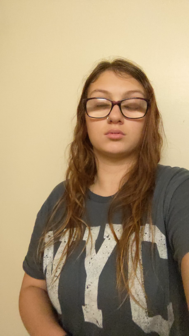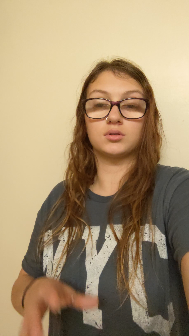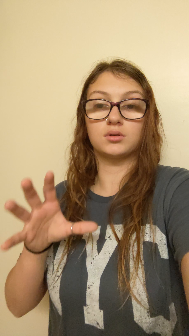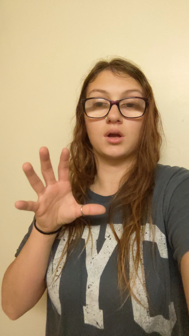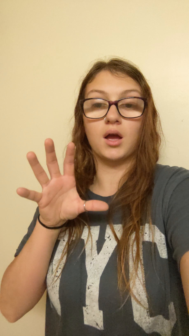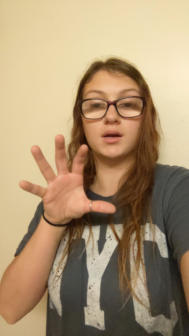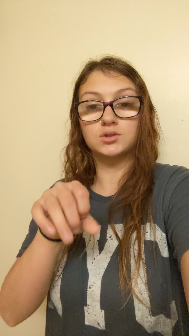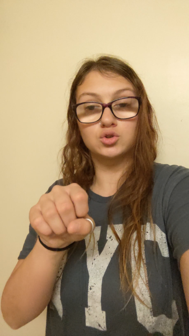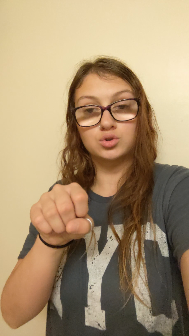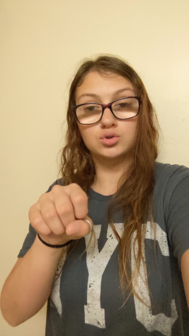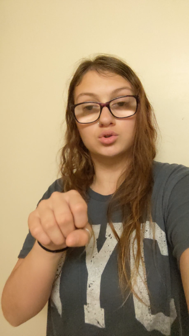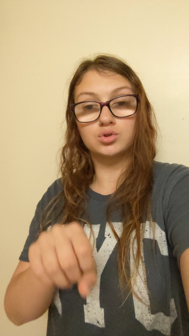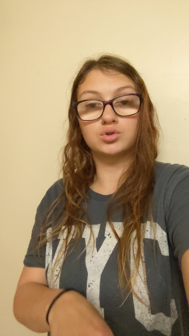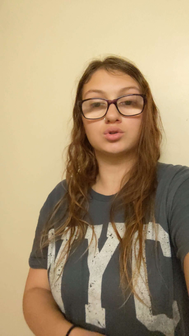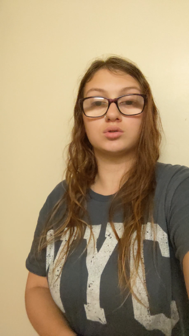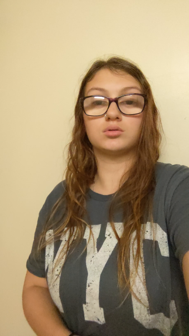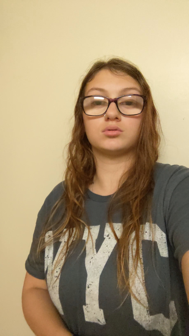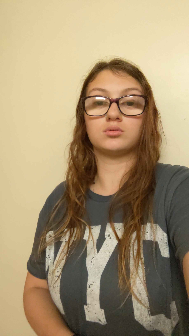catch